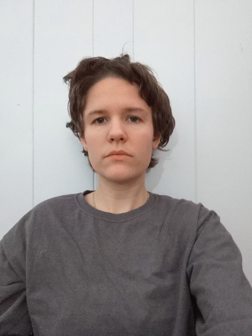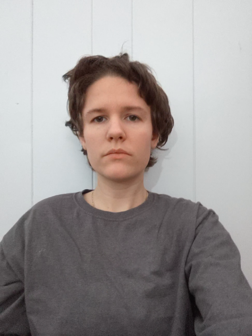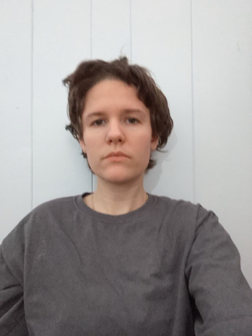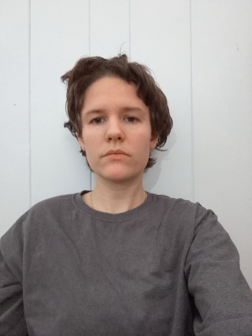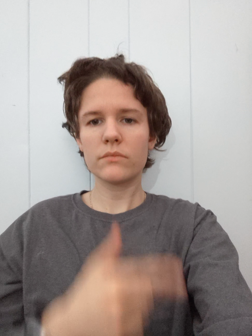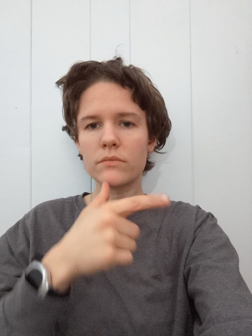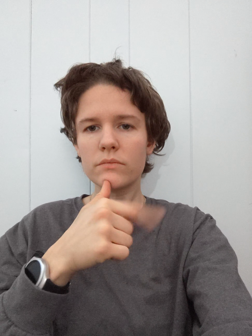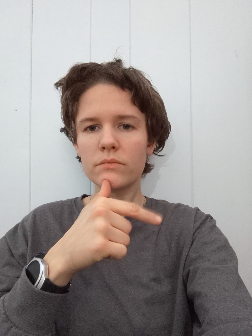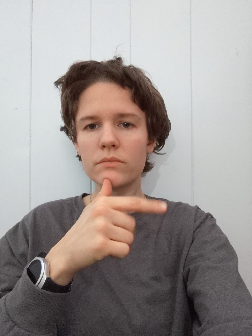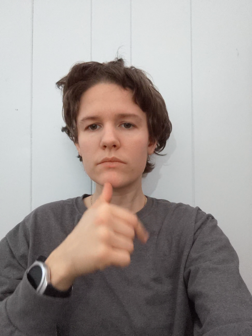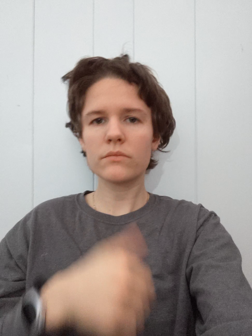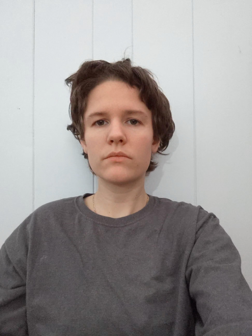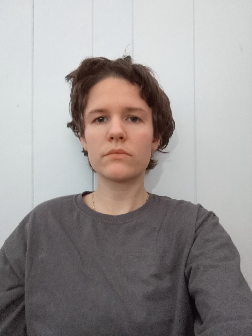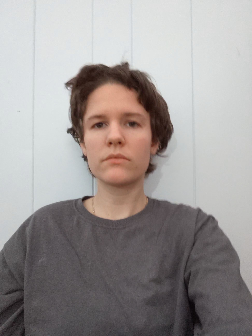who